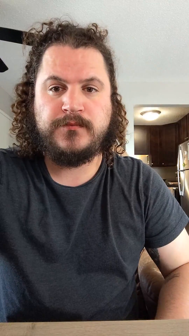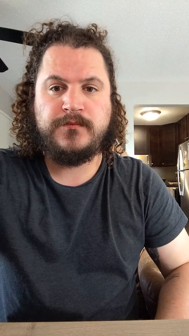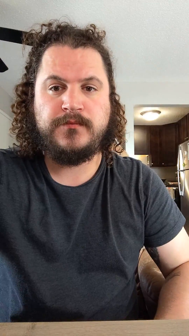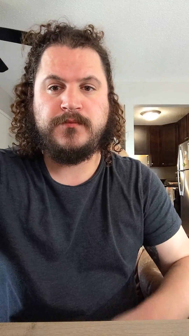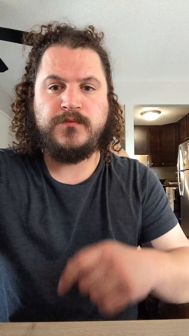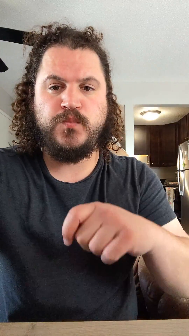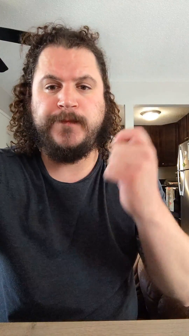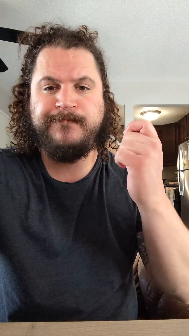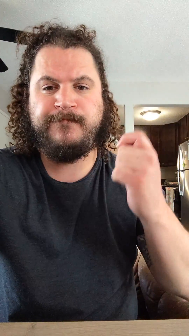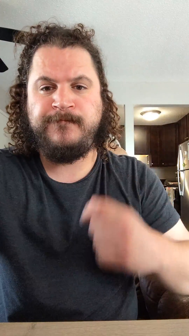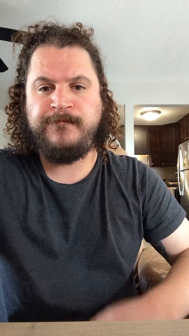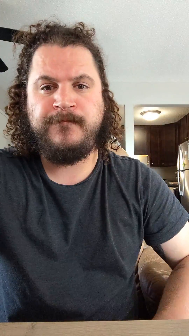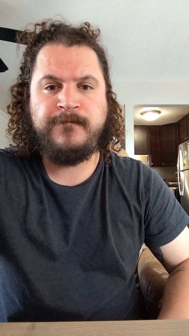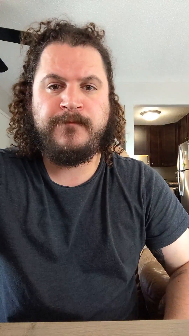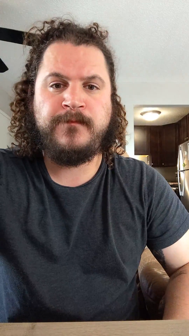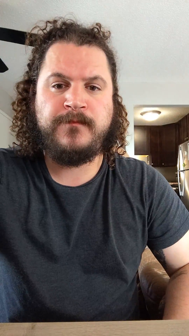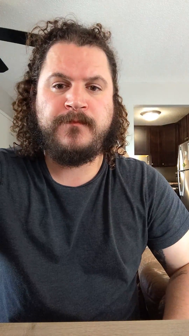rip